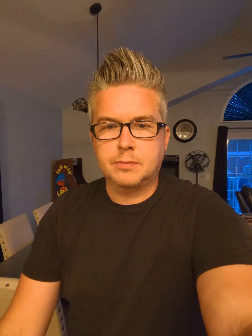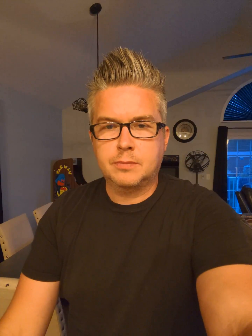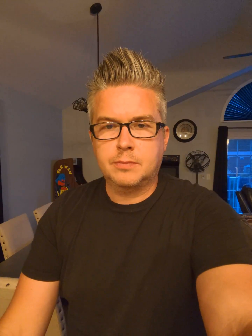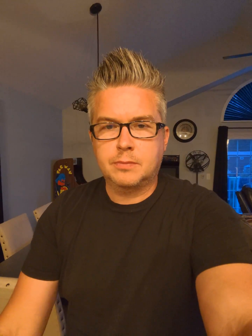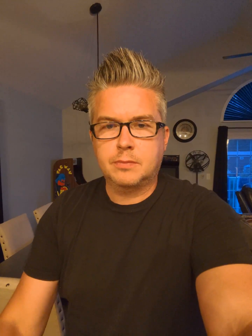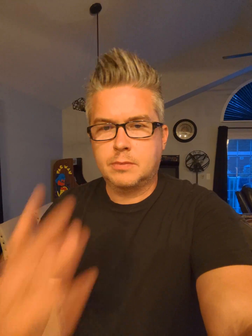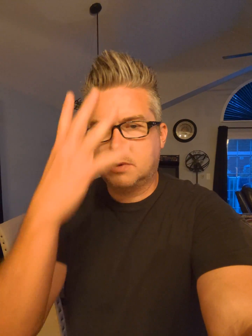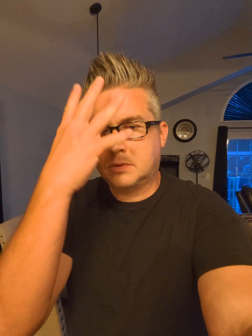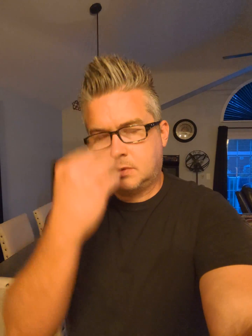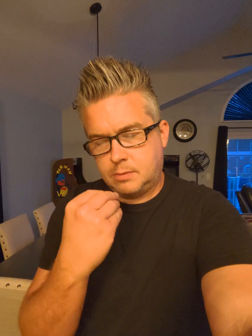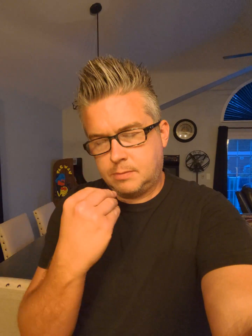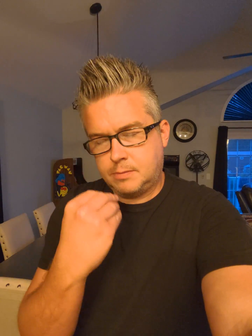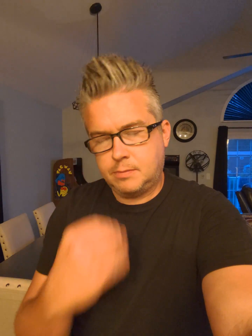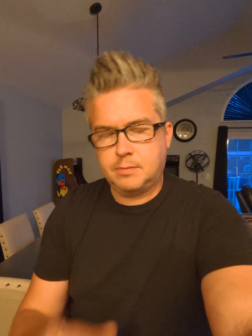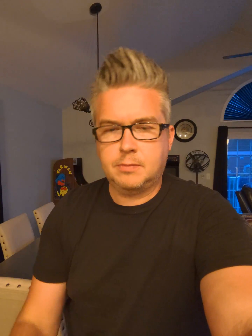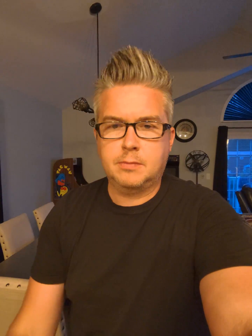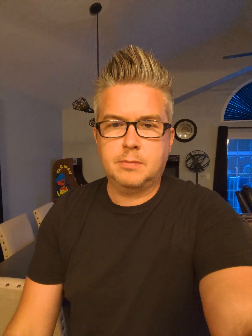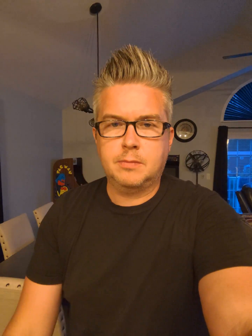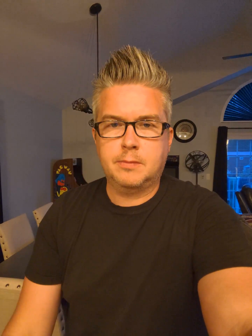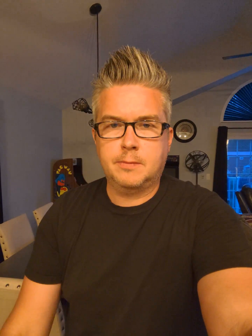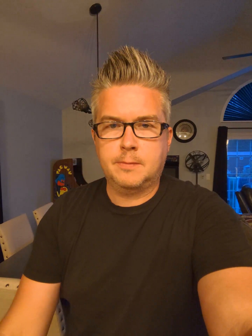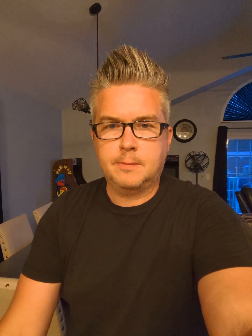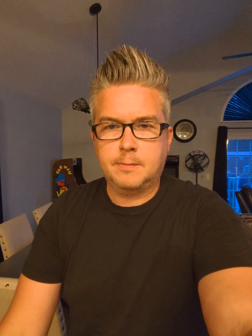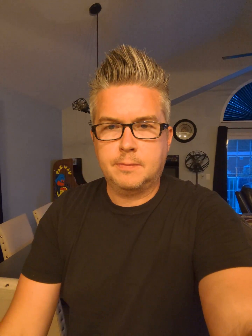asleep